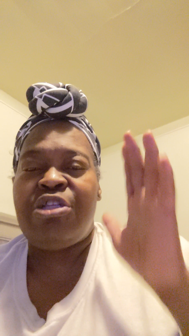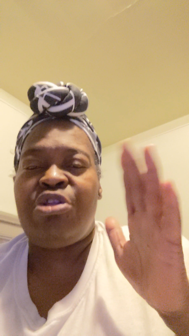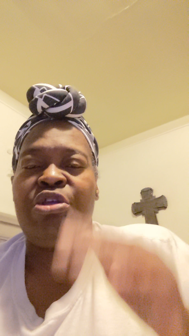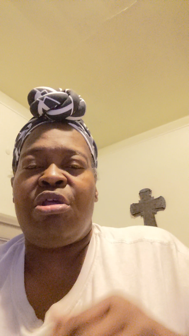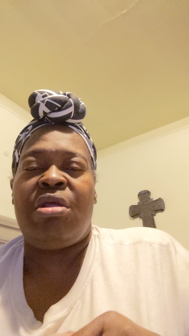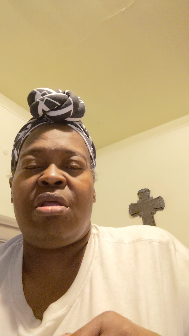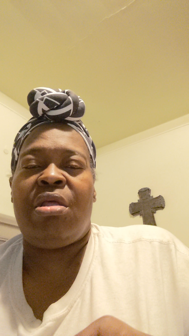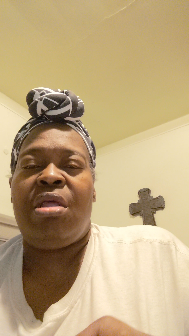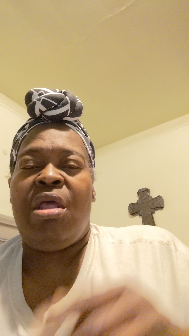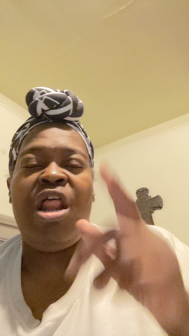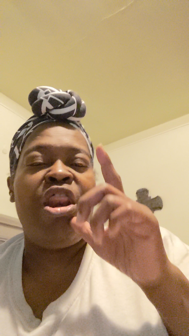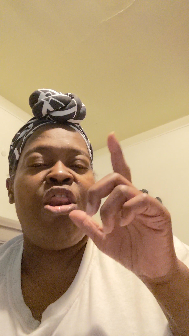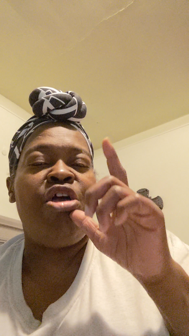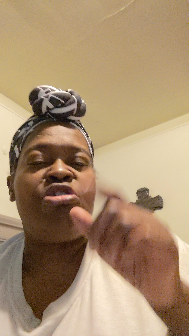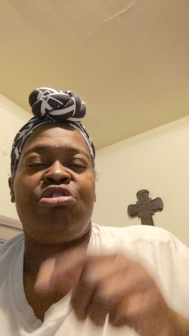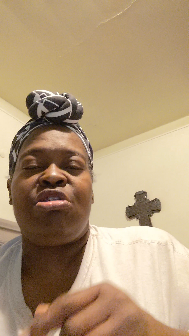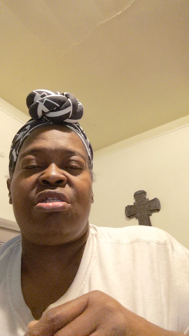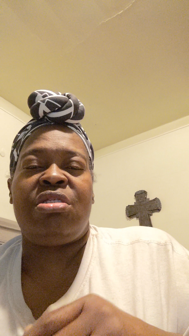lunch